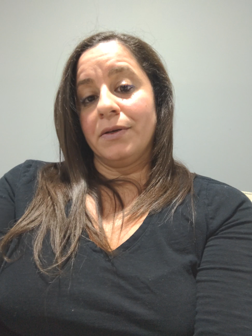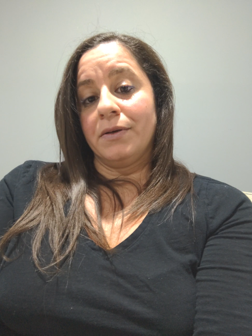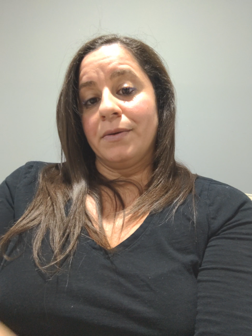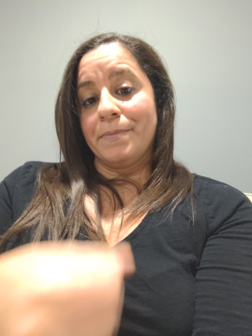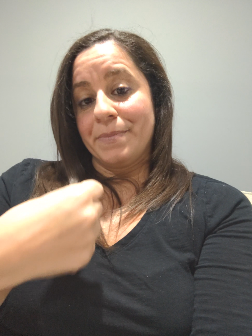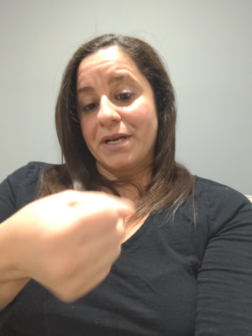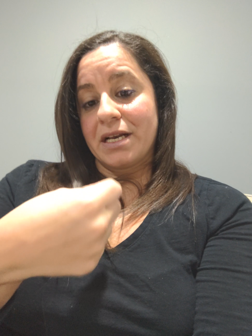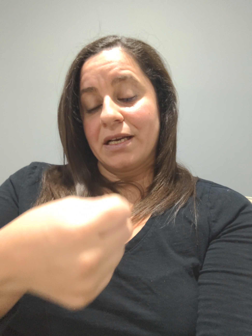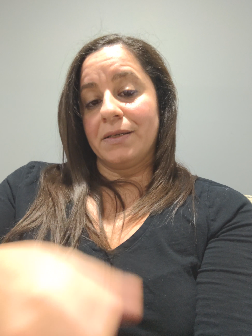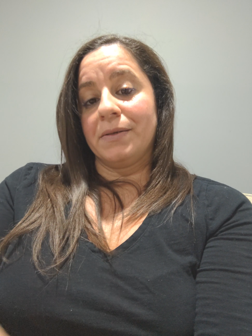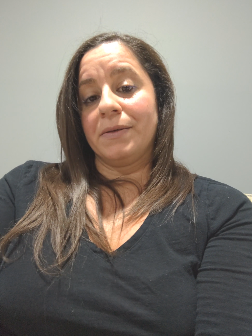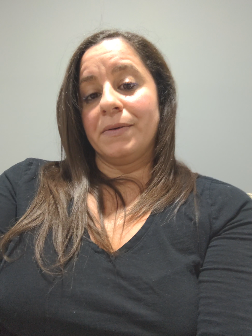make